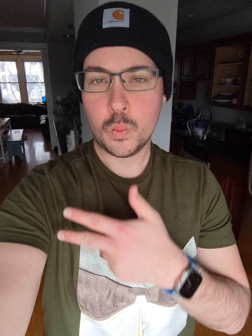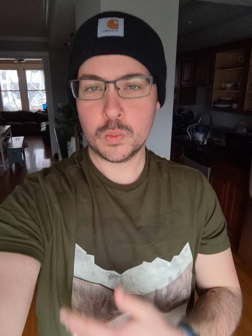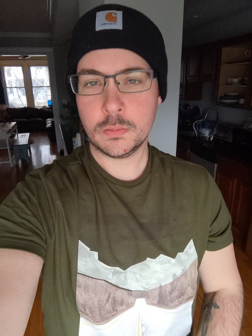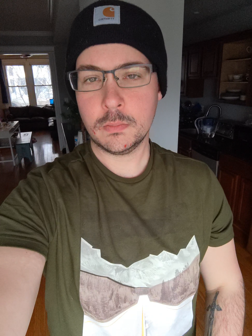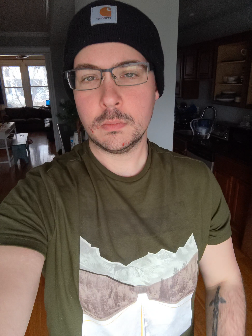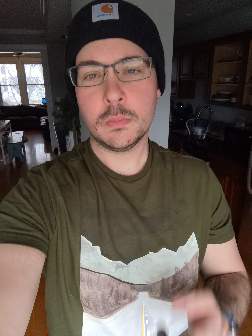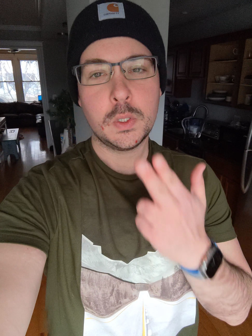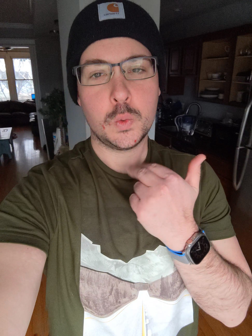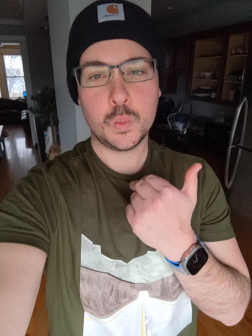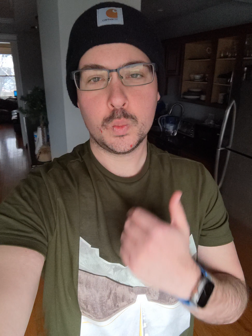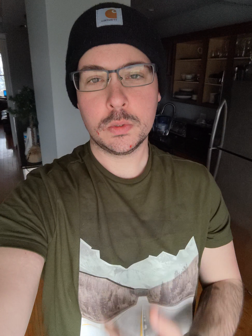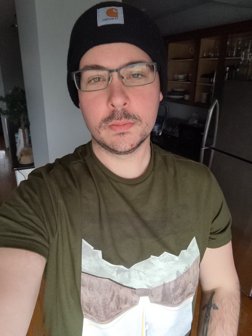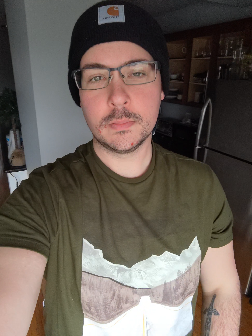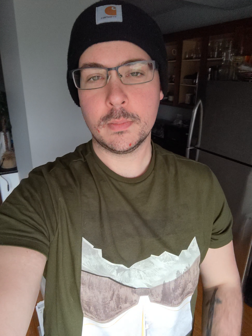cute